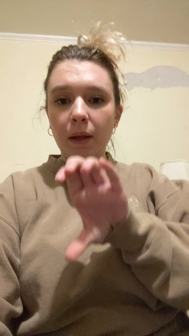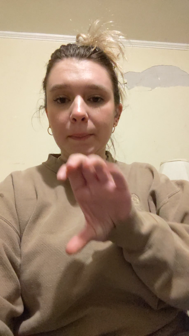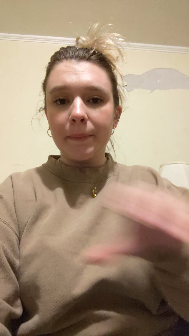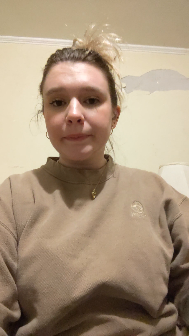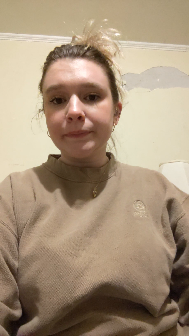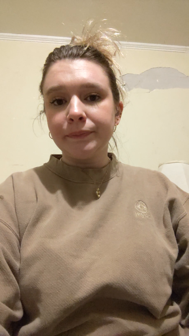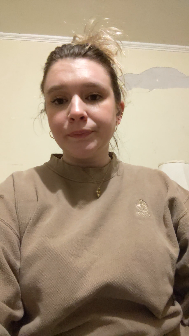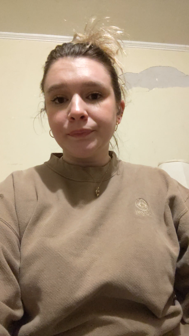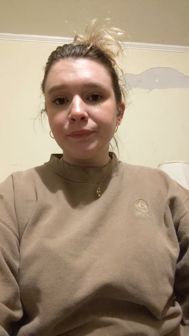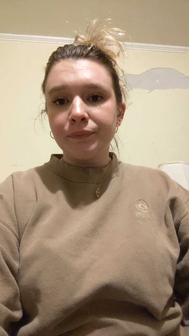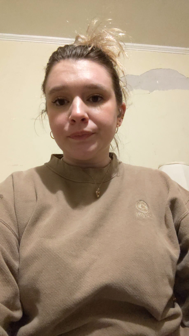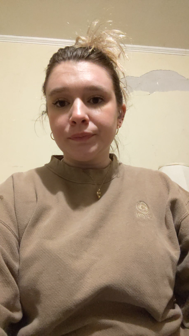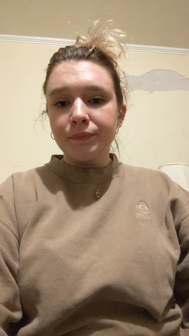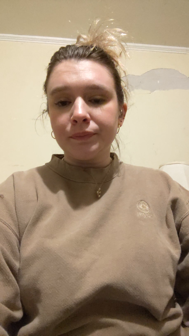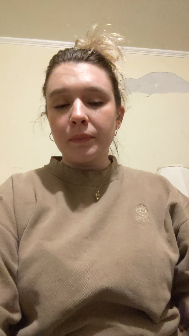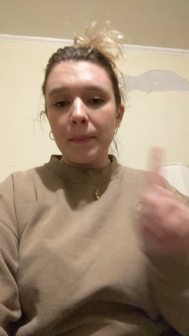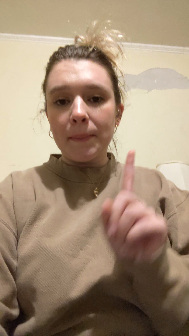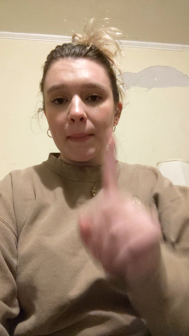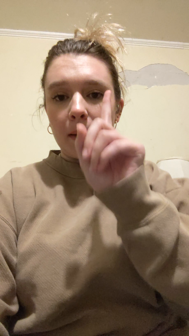bump